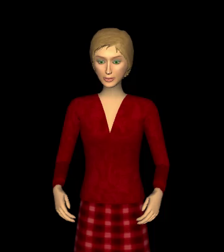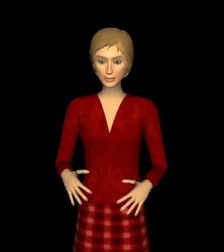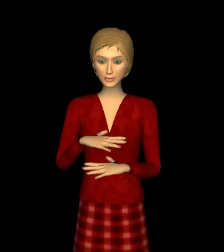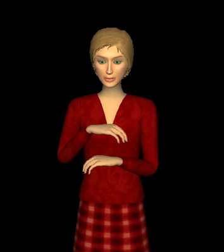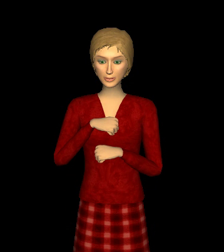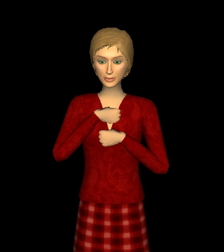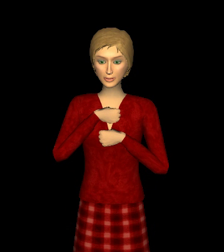يعترف